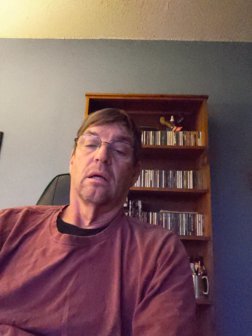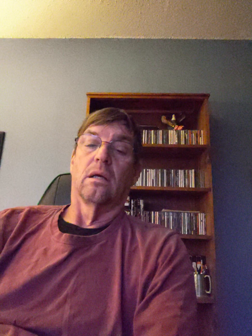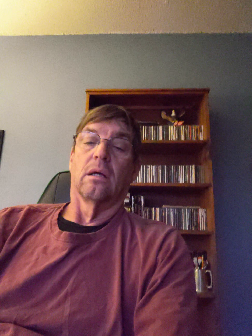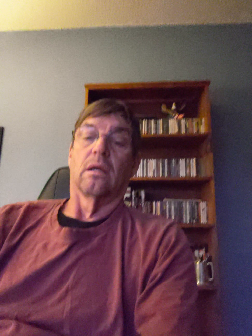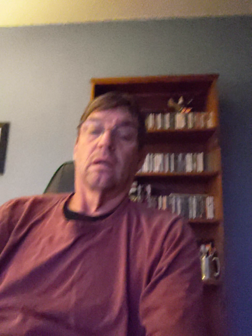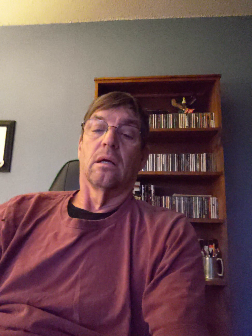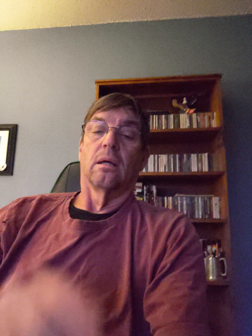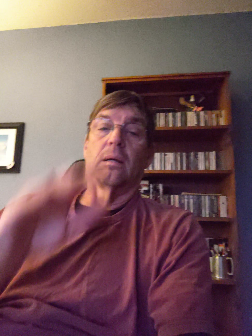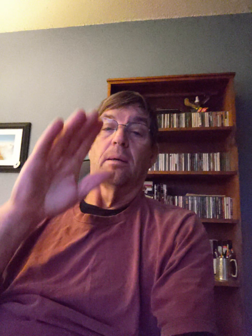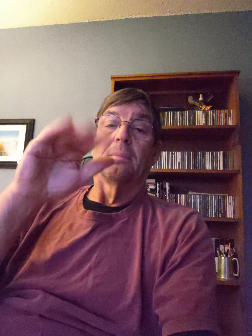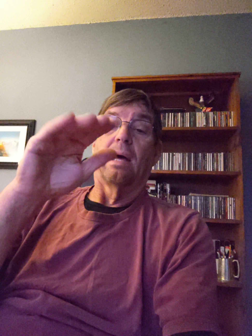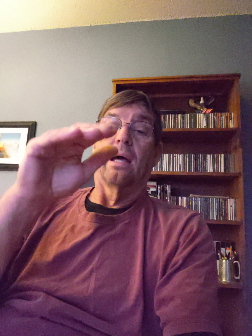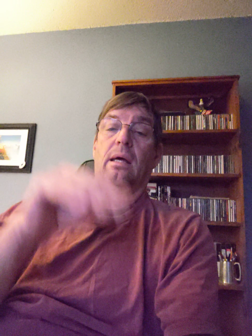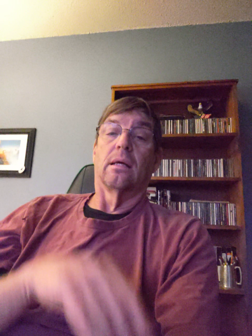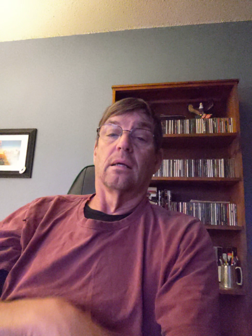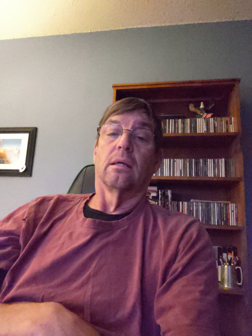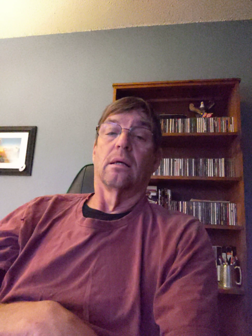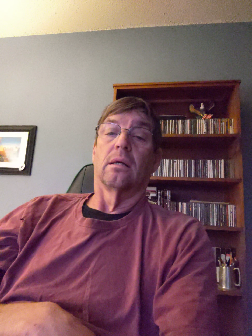bye